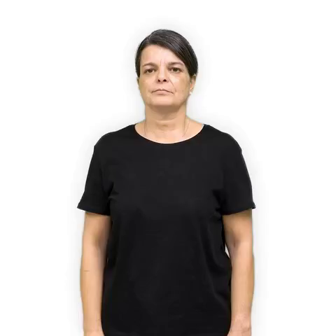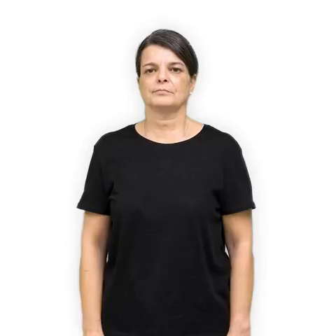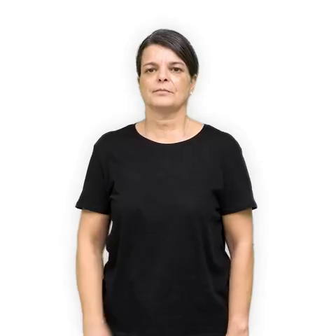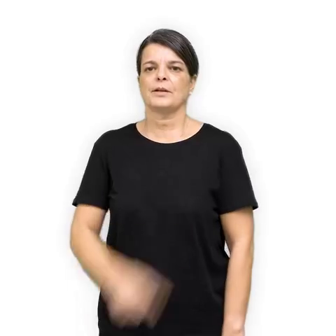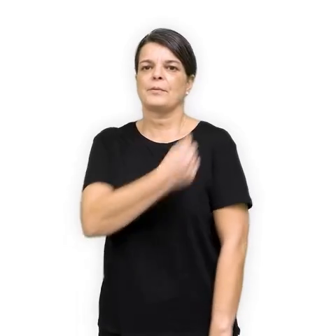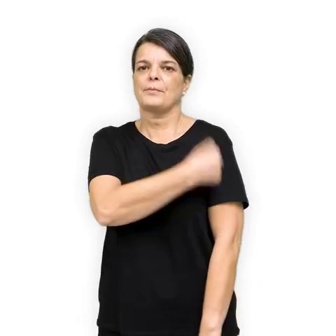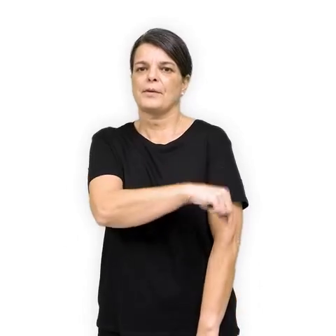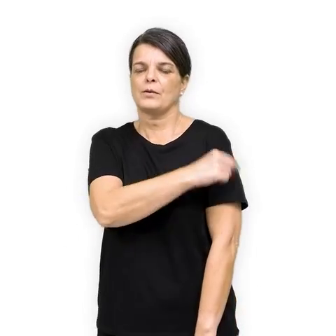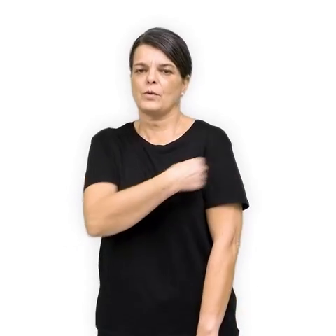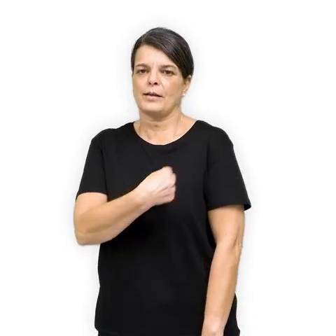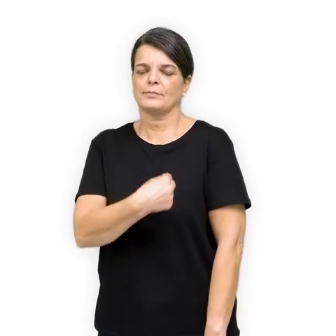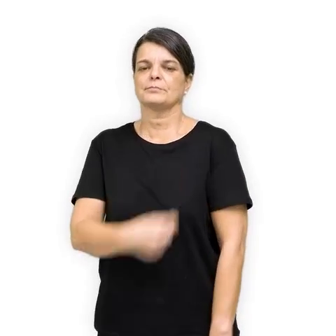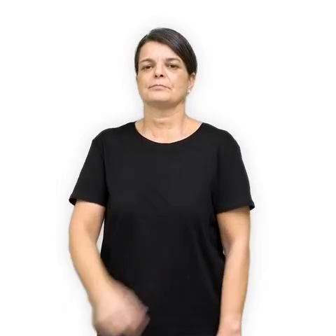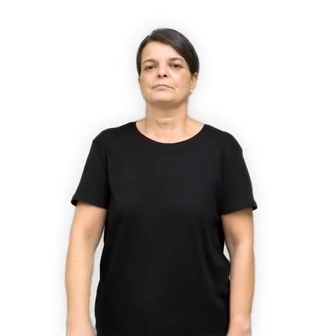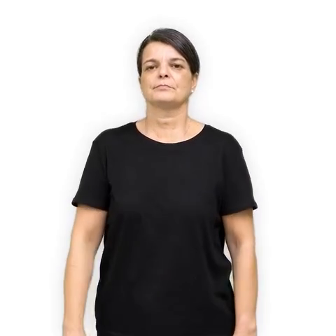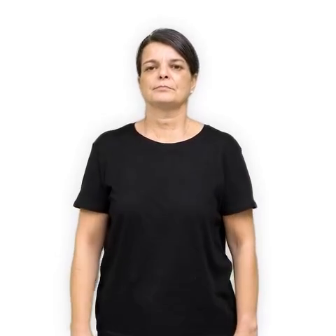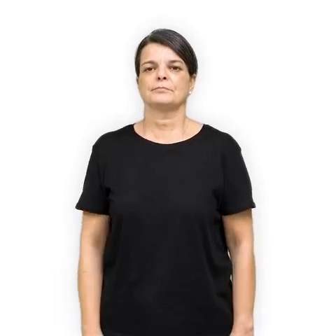vacuna